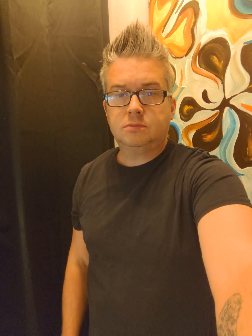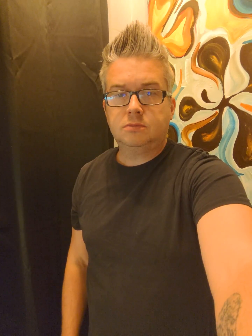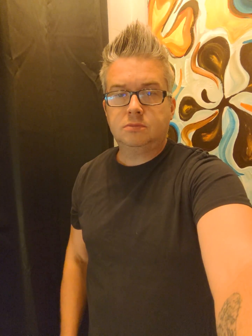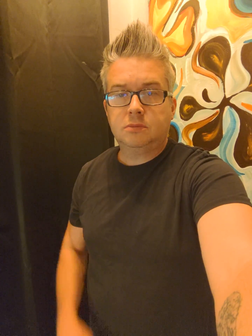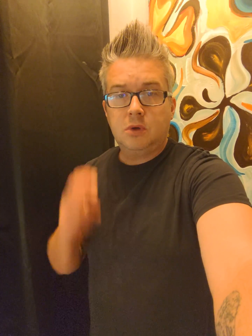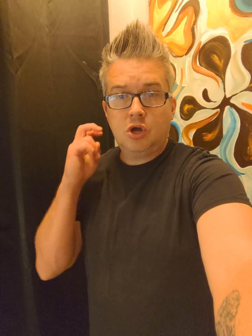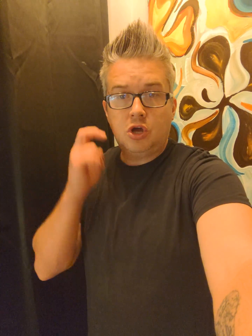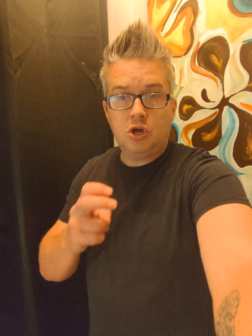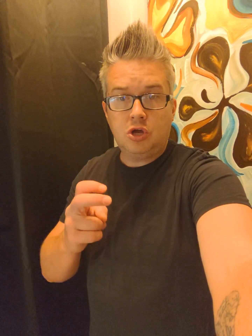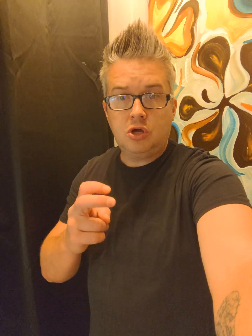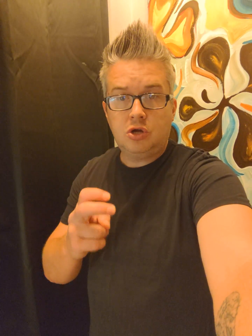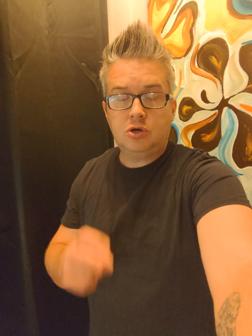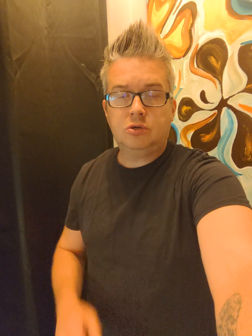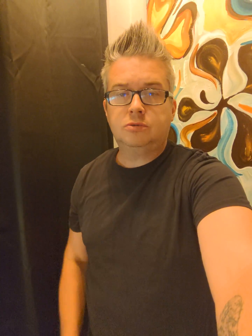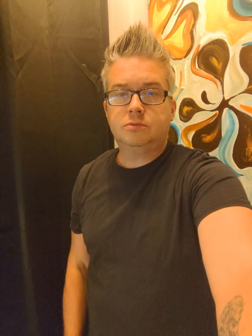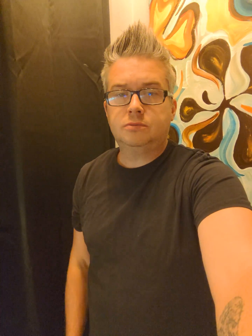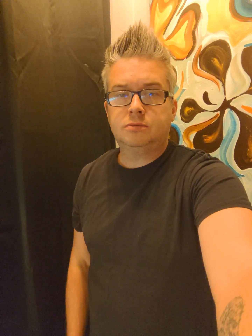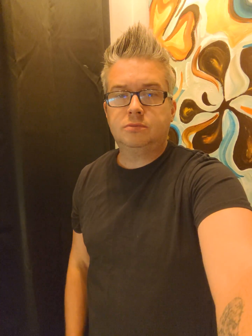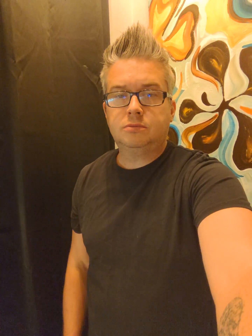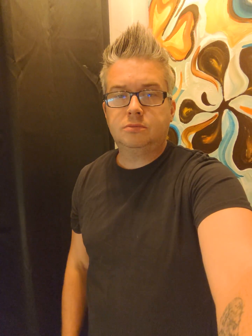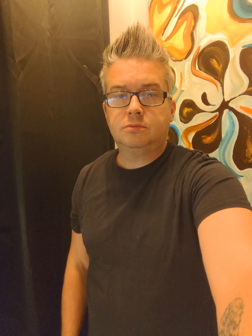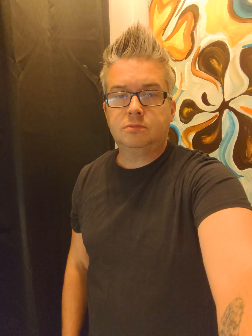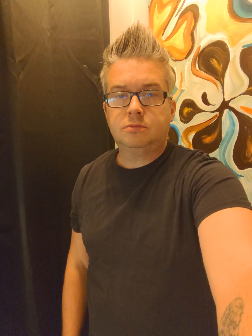hard